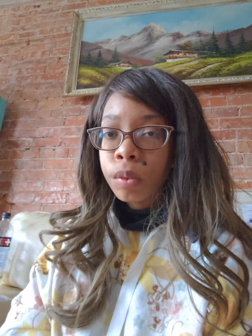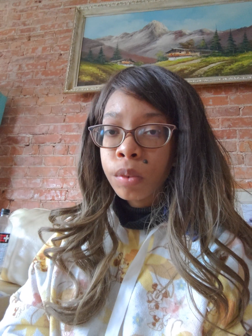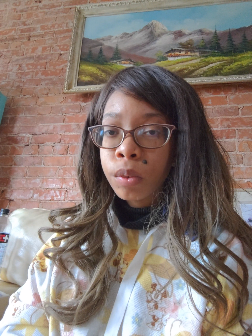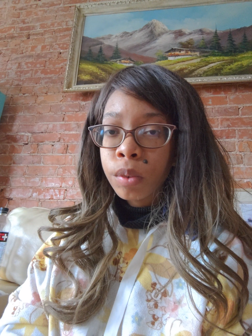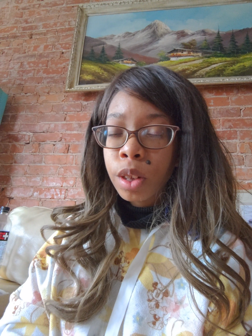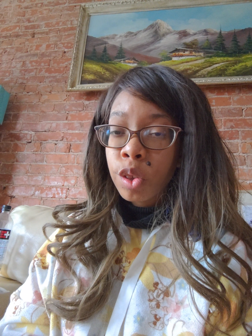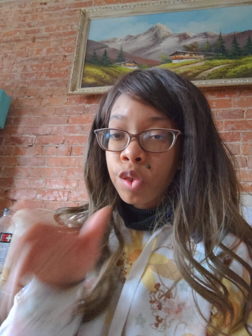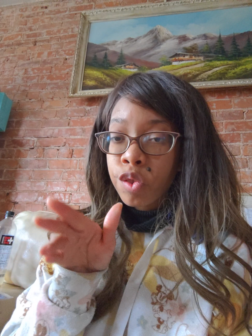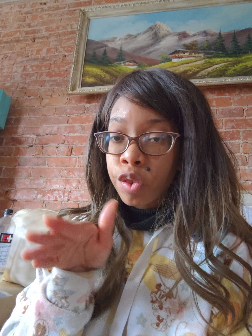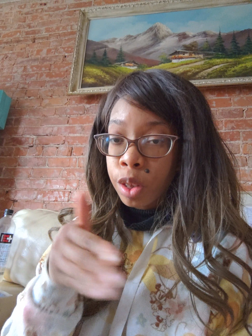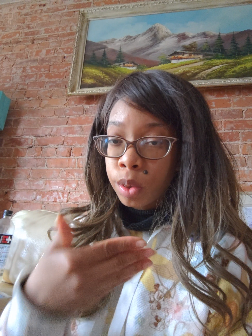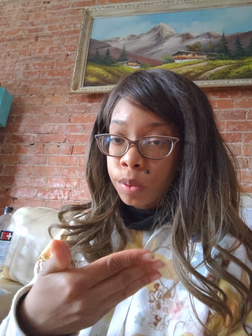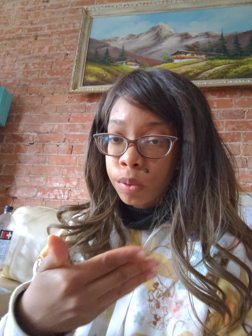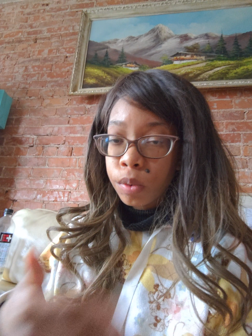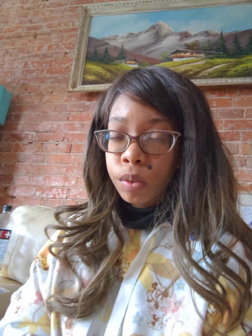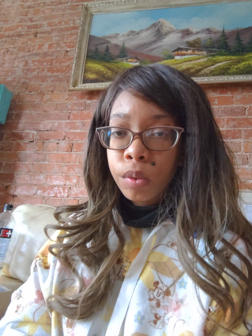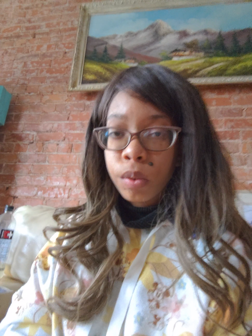room